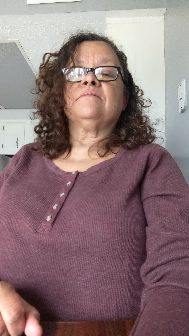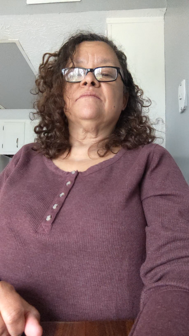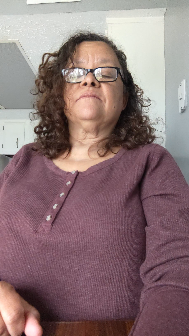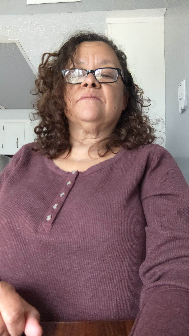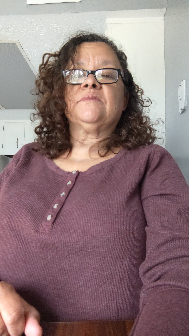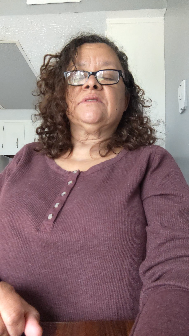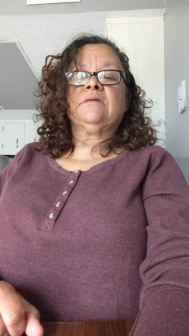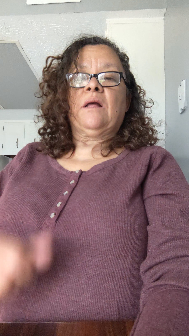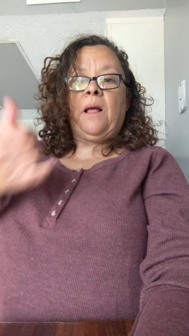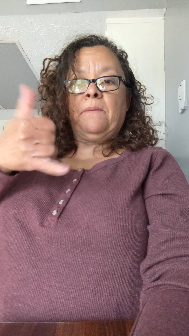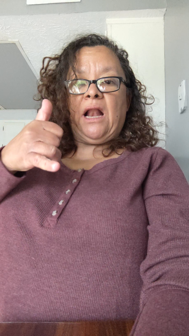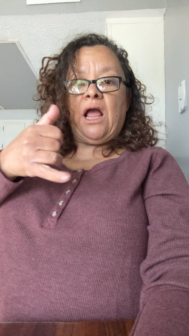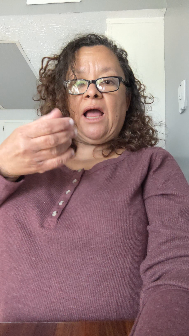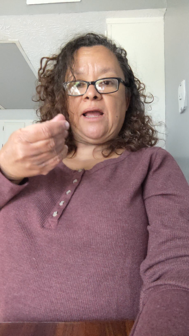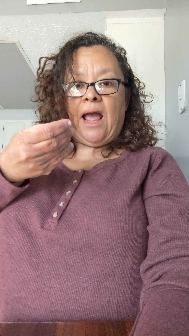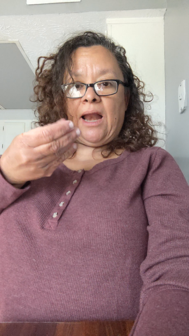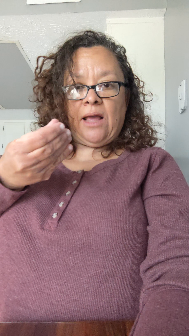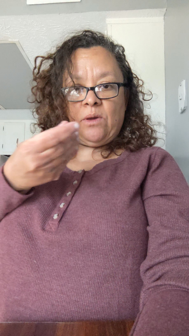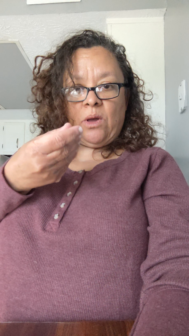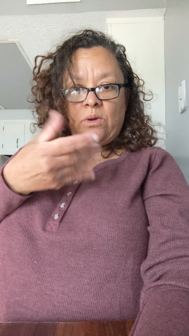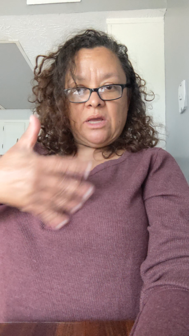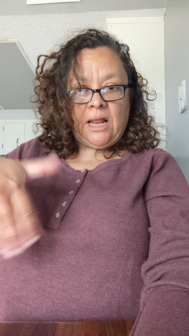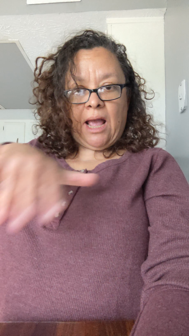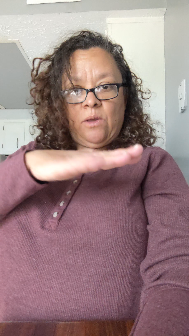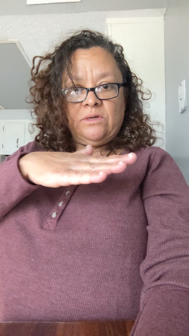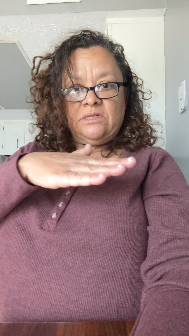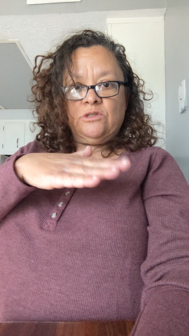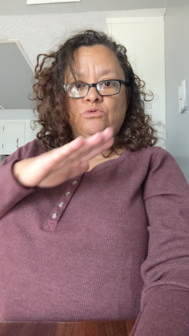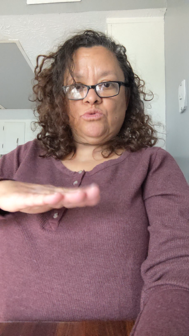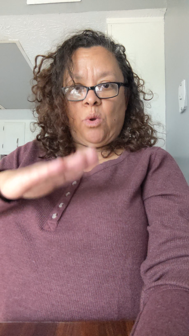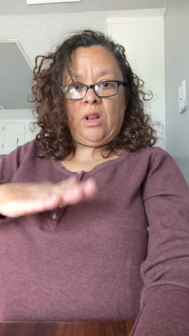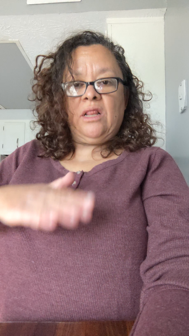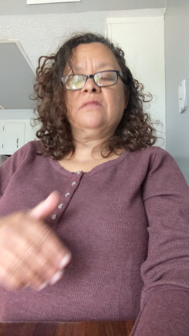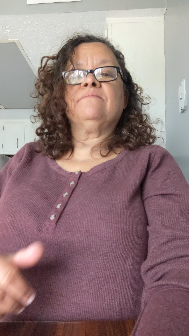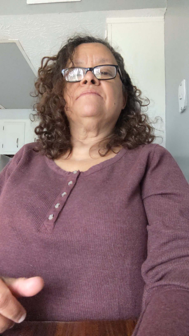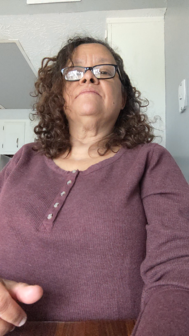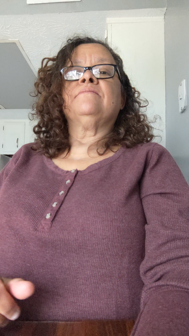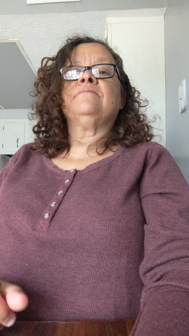playground